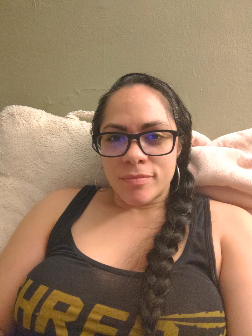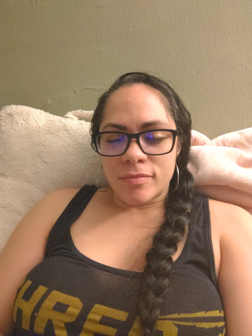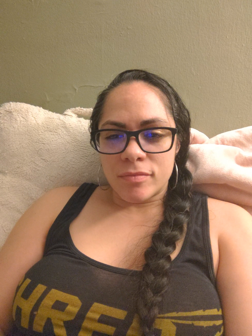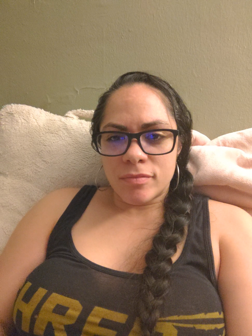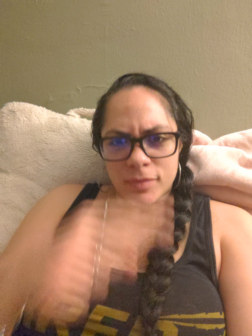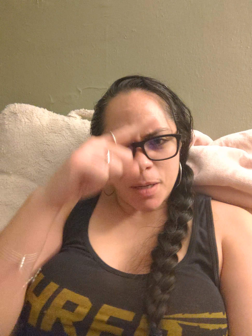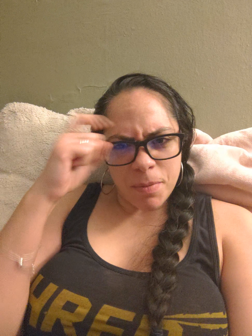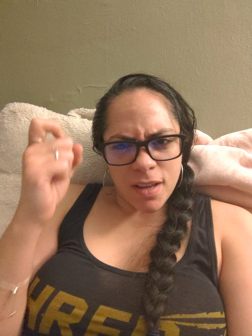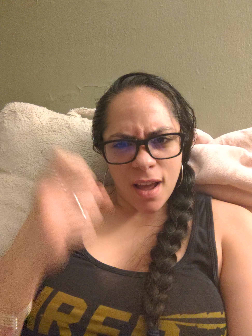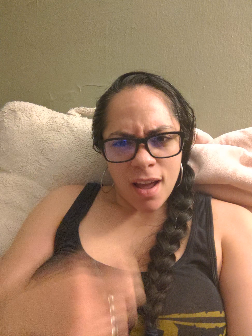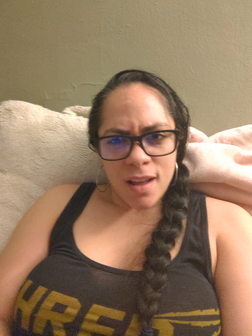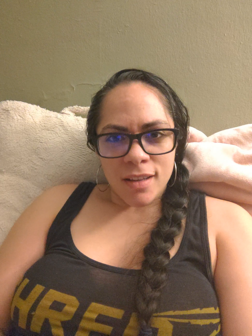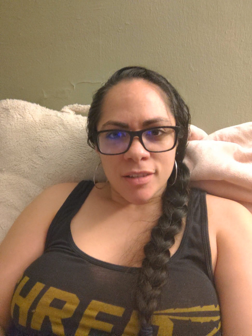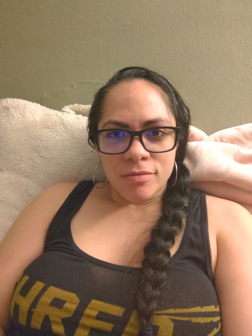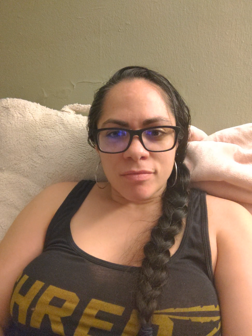because